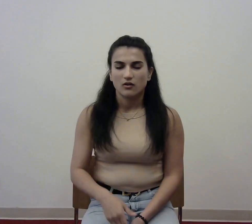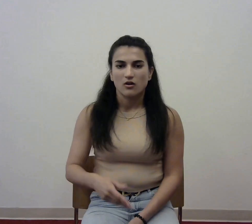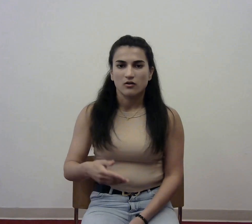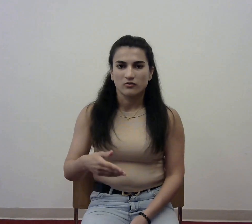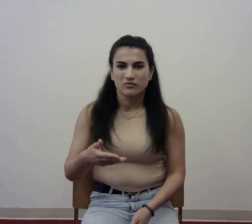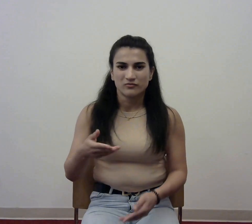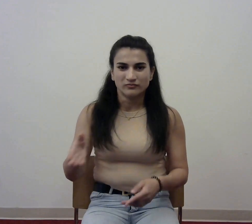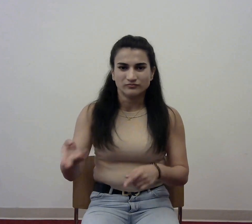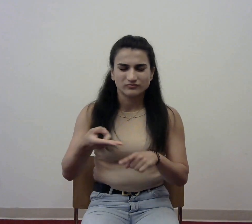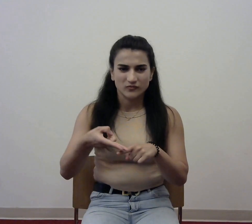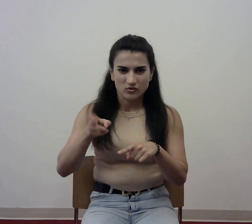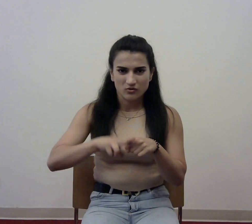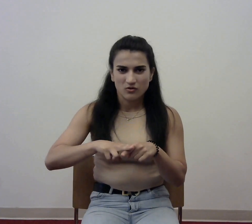bu